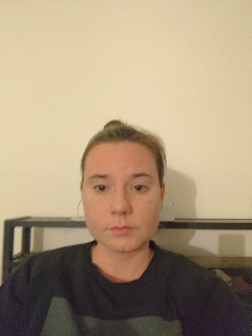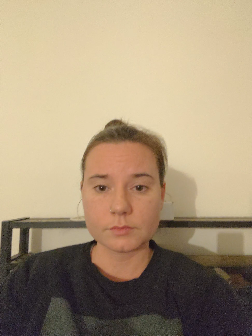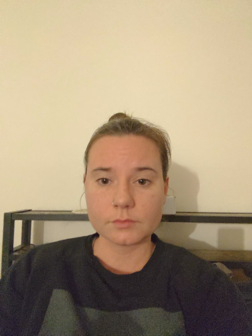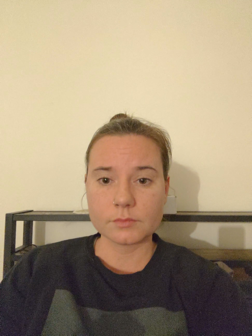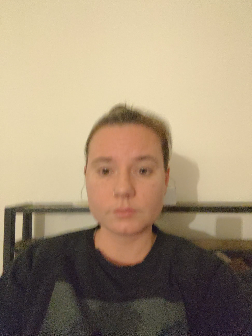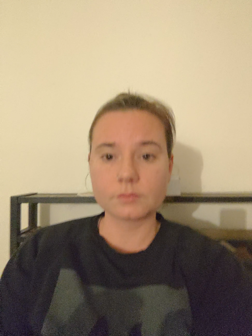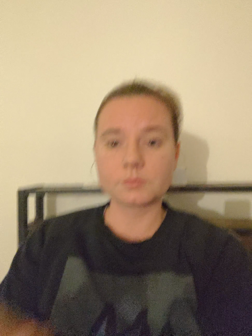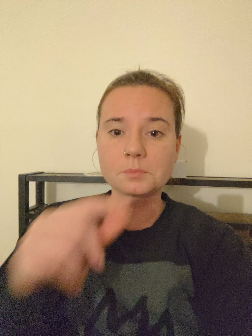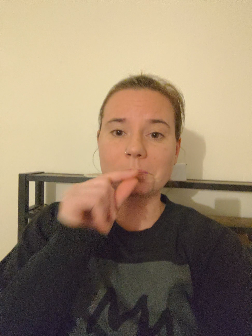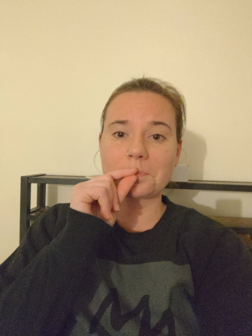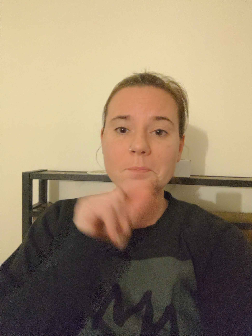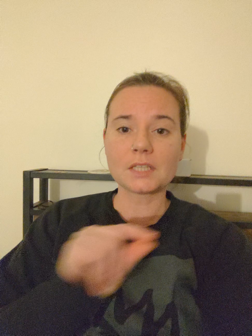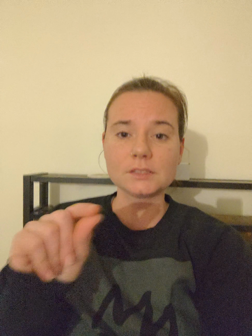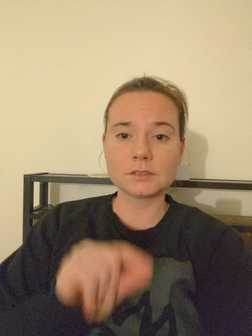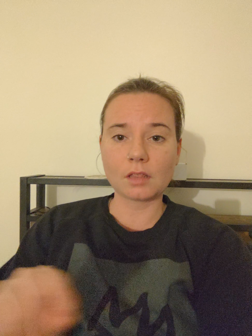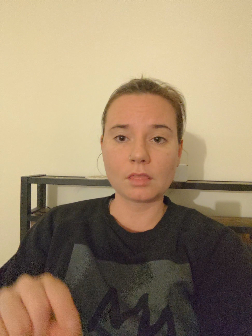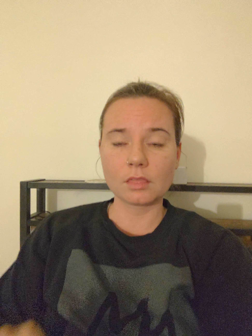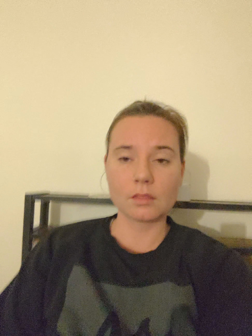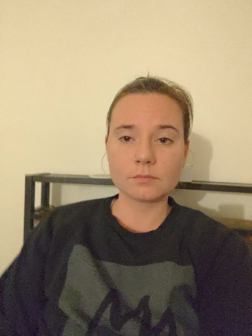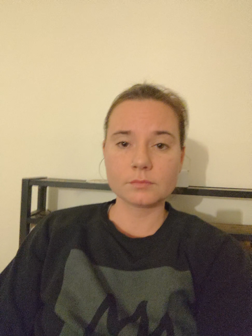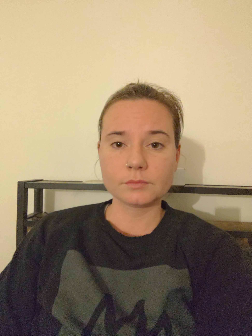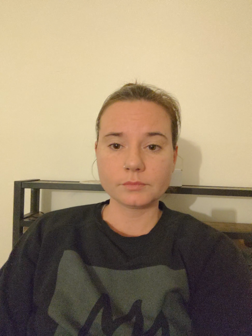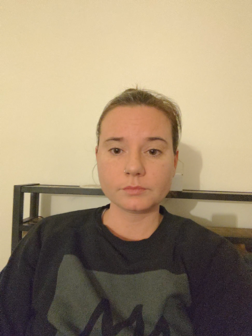pencil